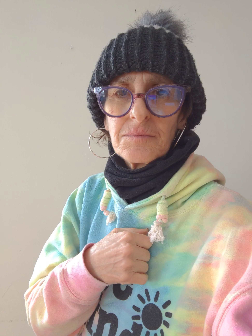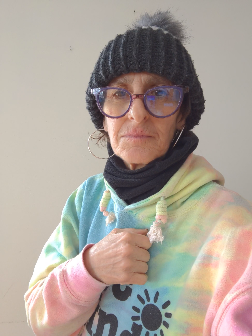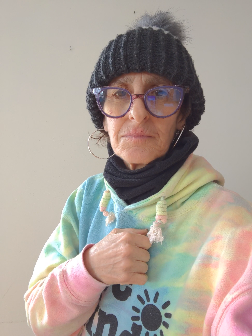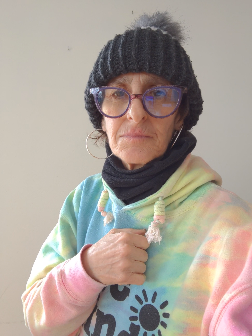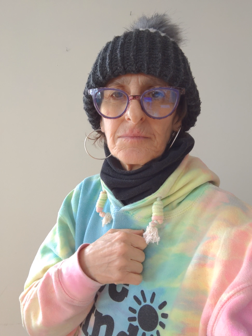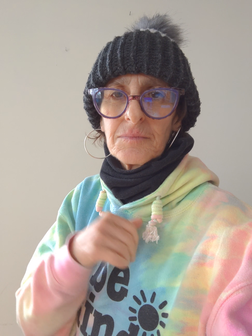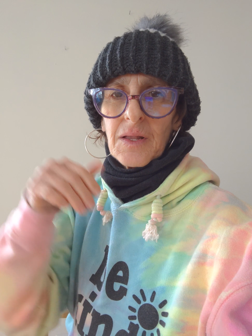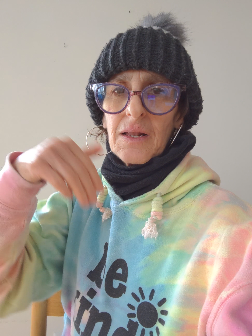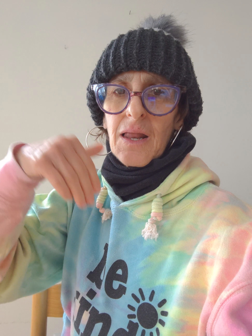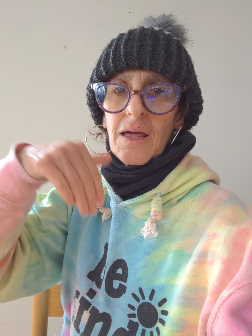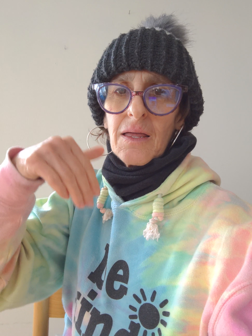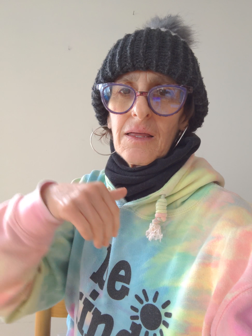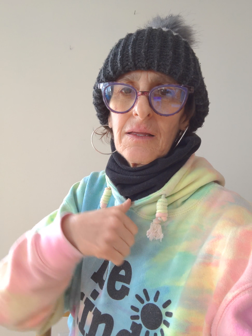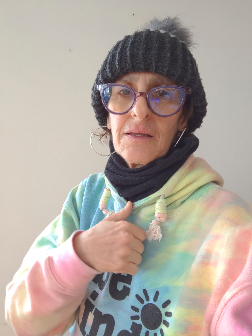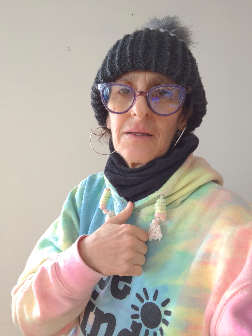night